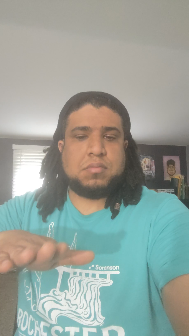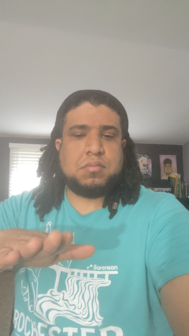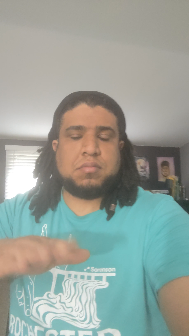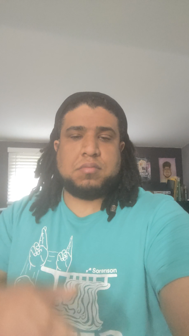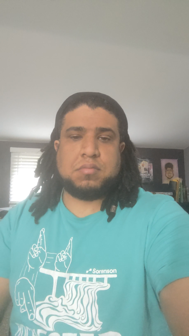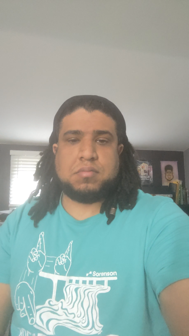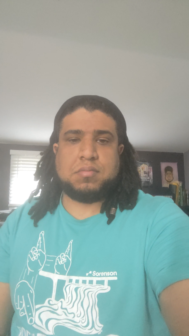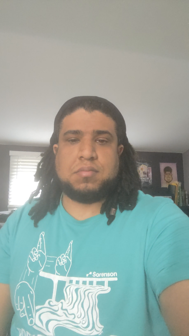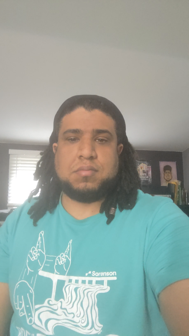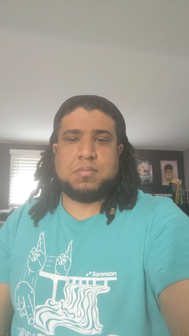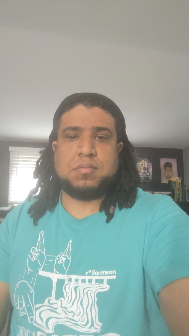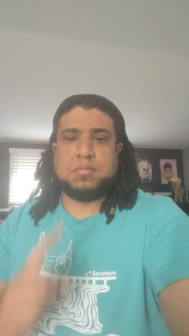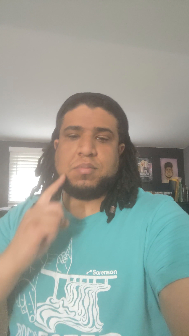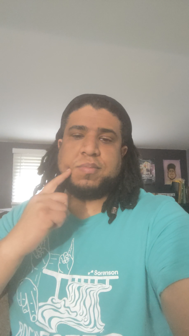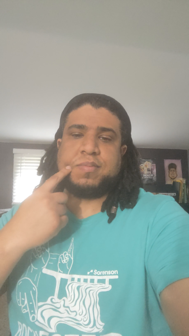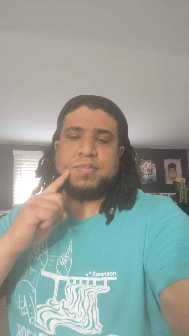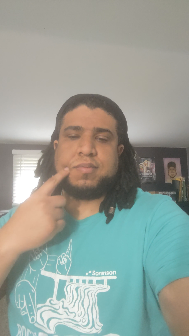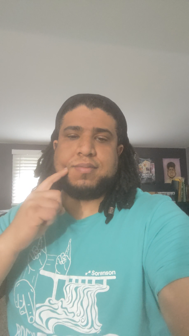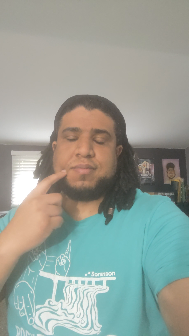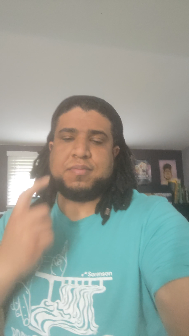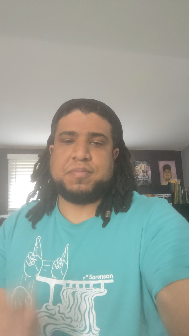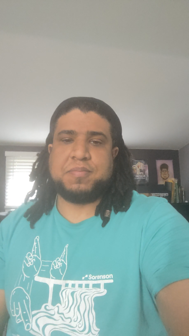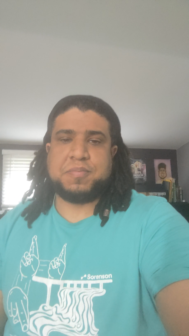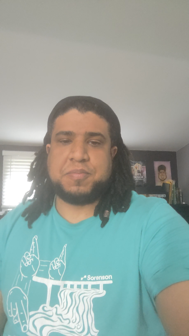candy